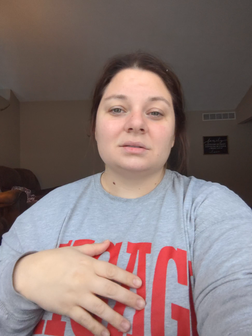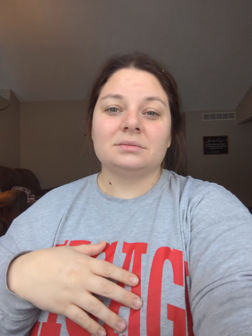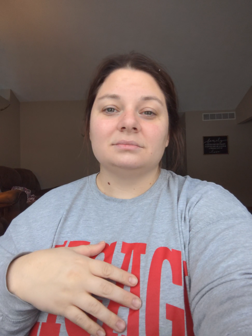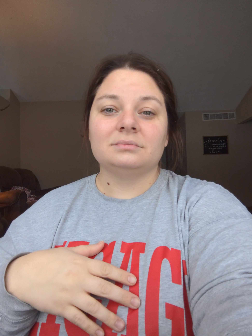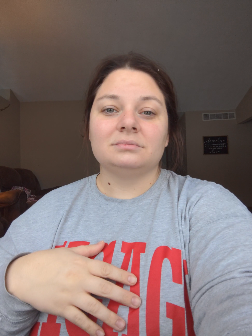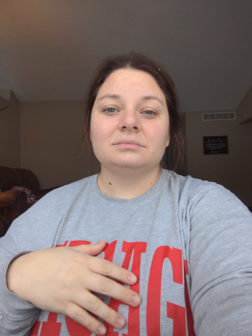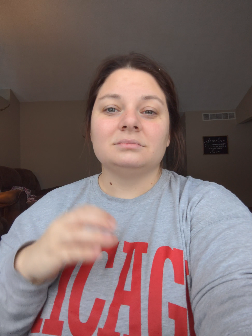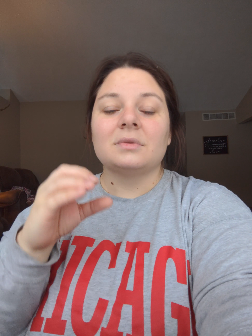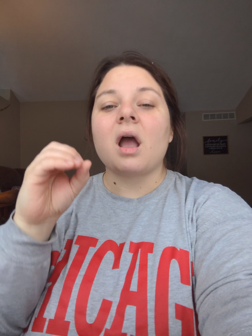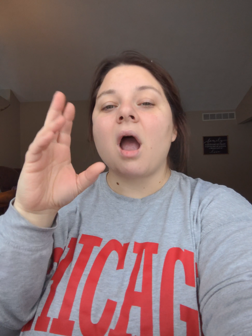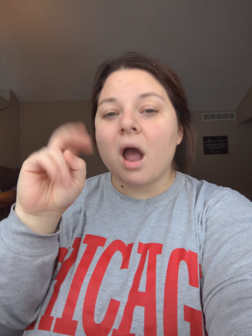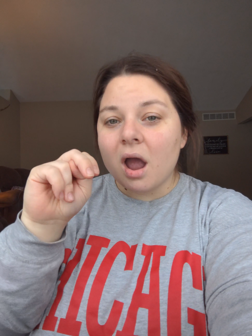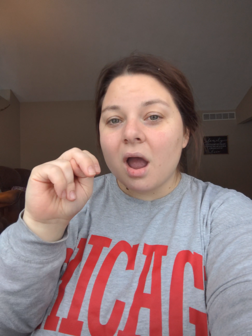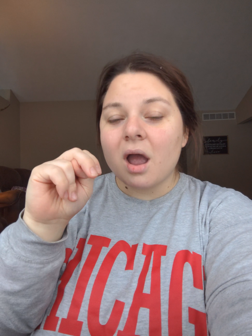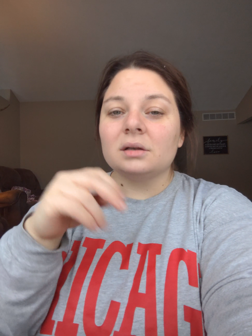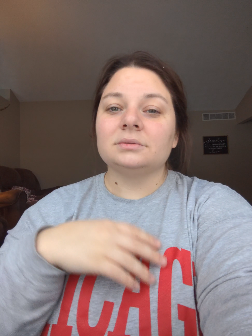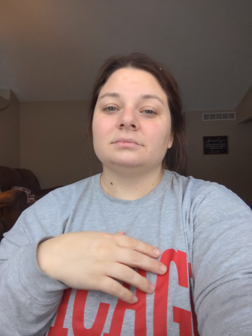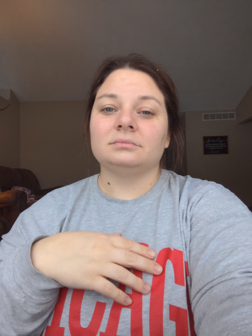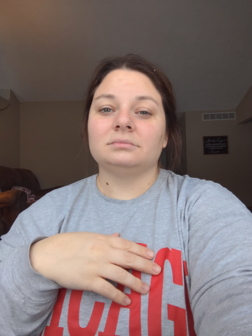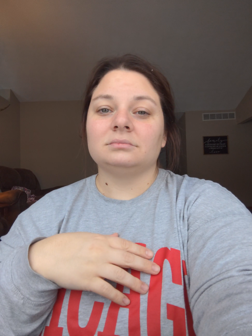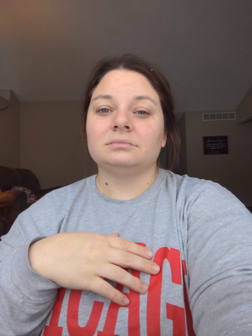on